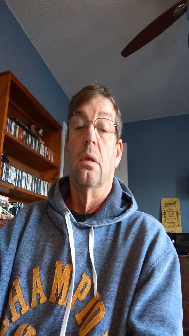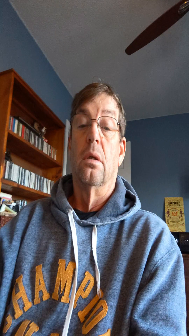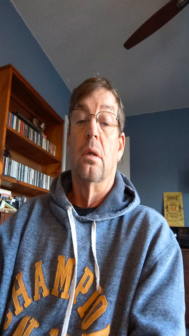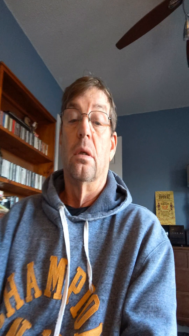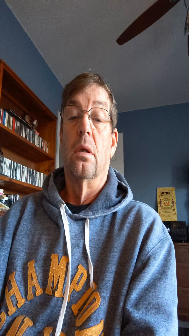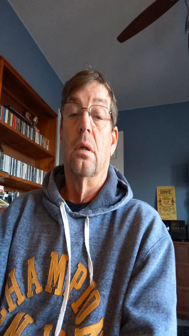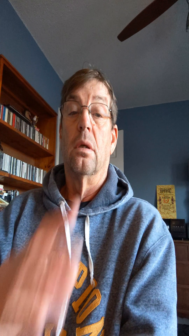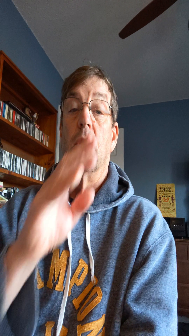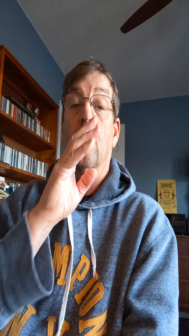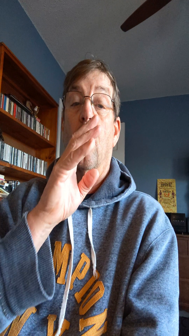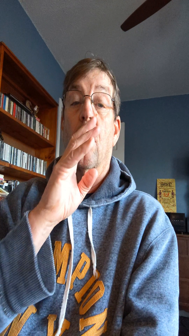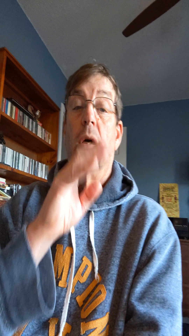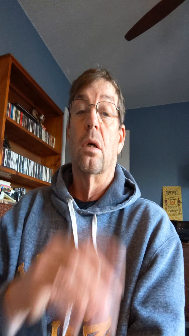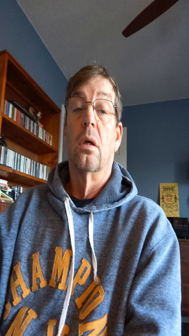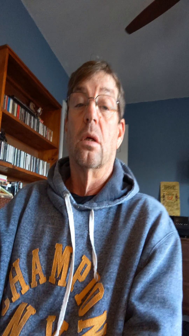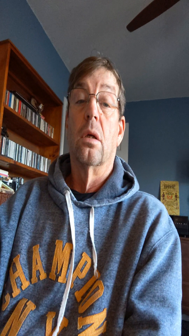talk